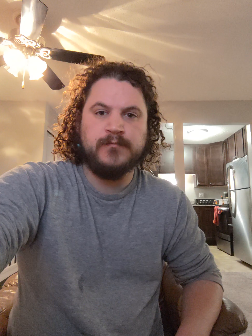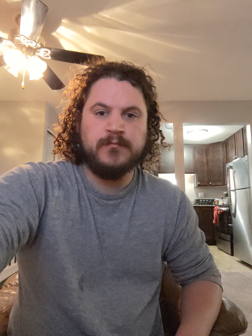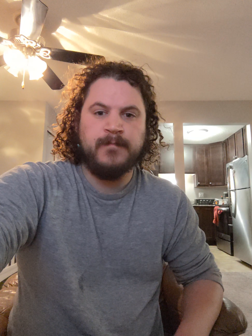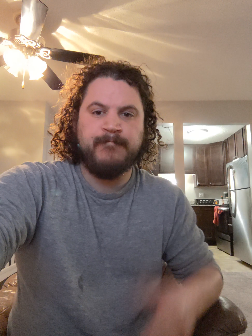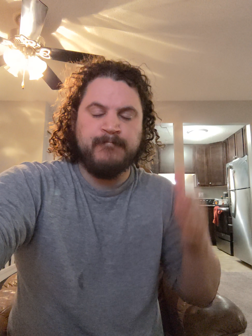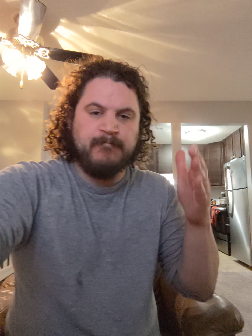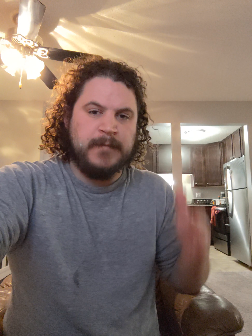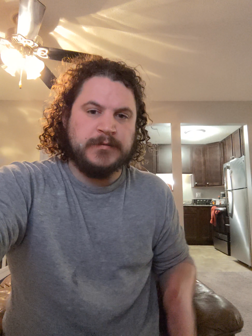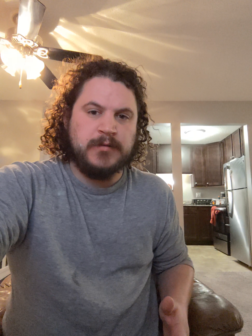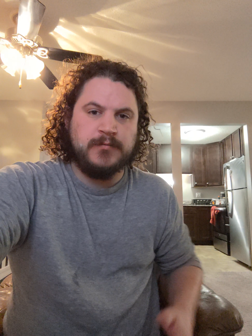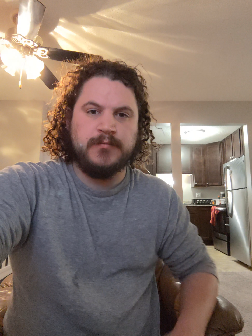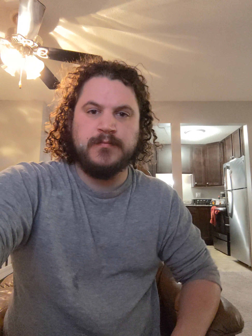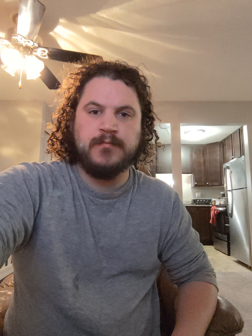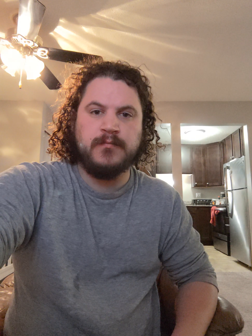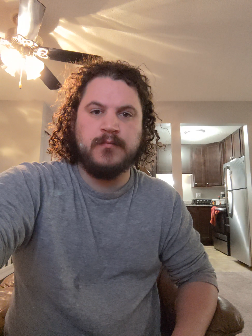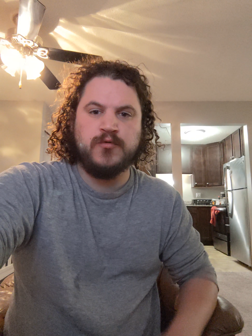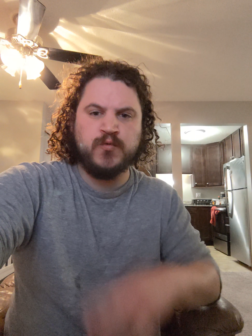beside